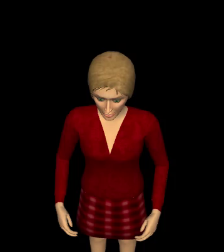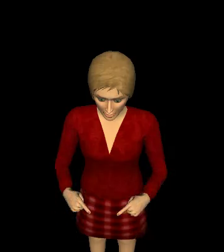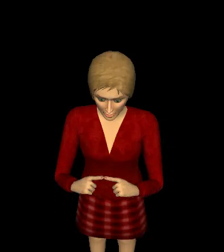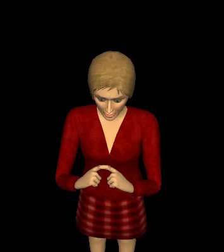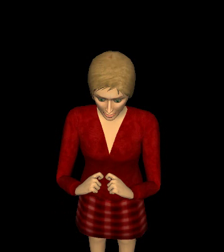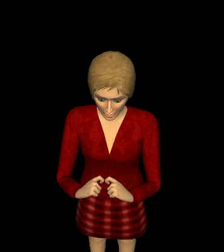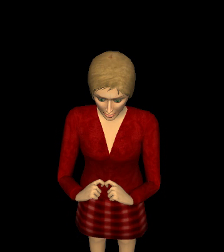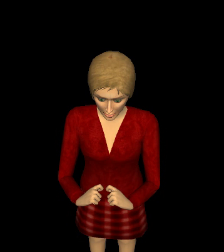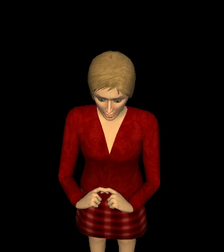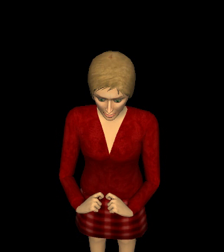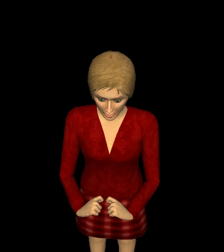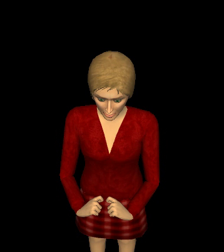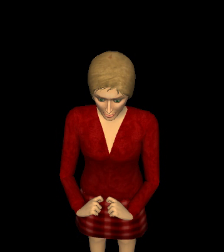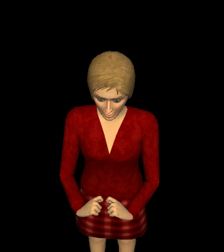أحسب